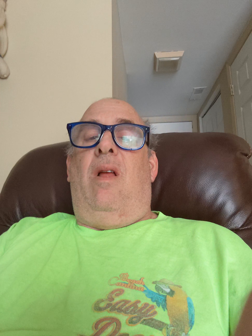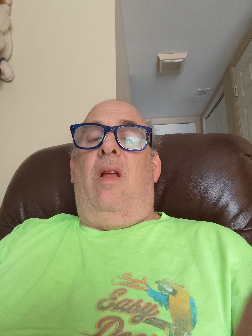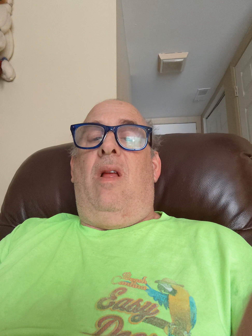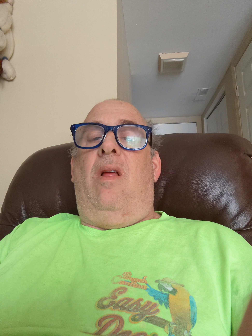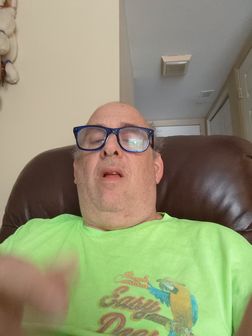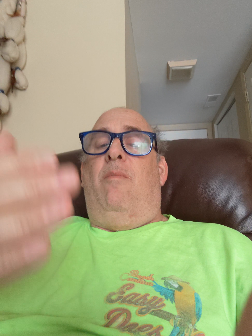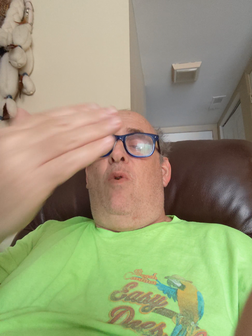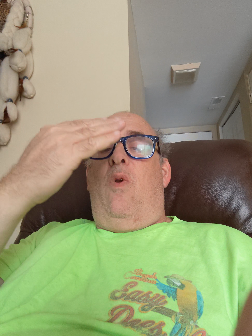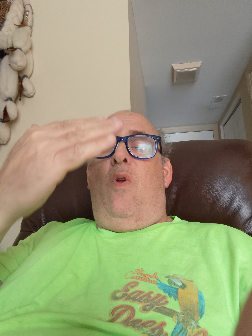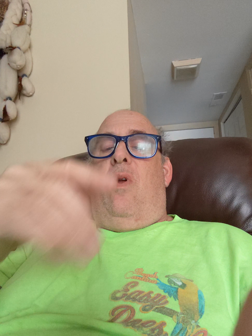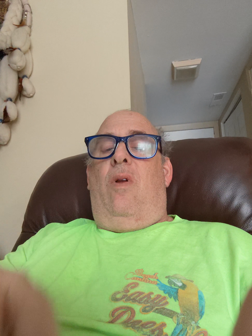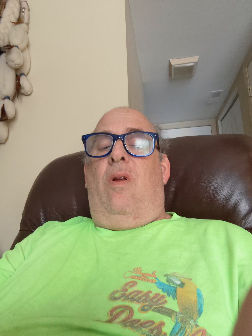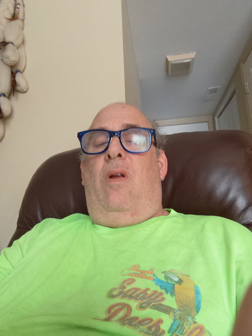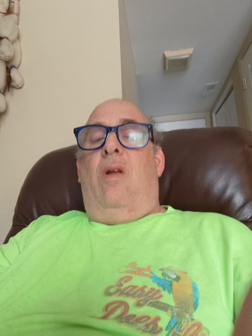morning